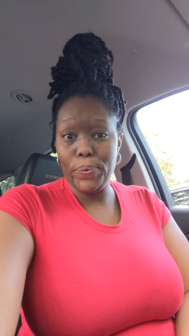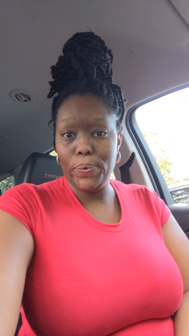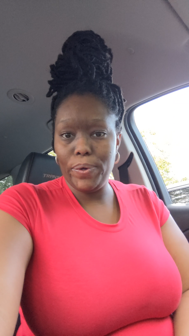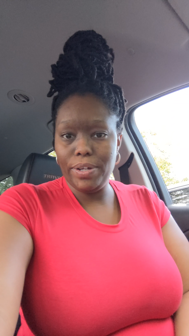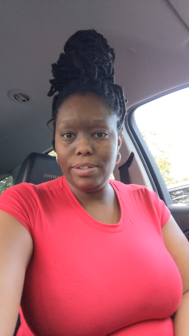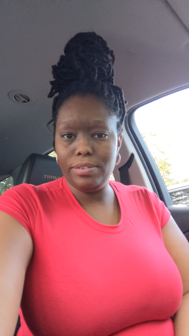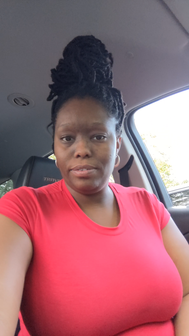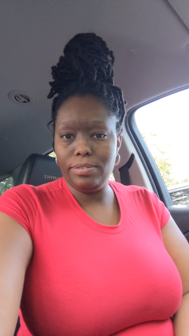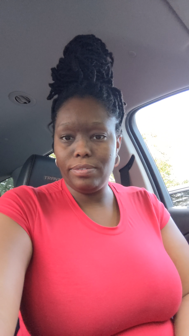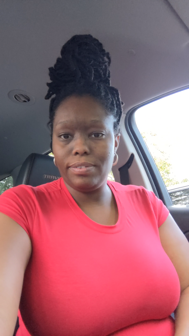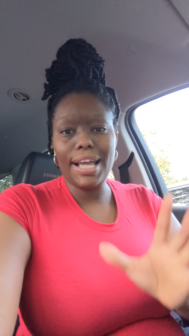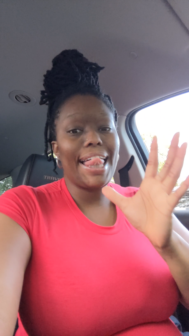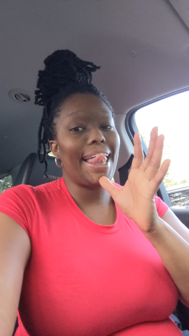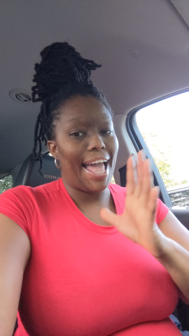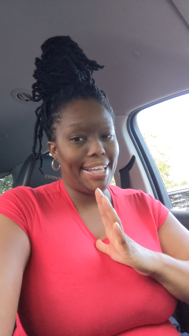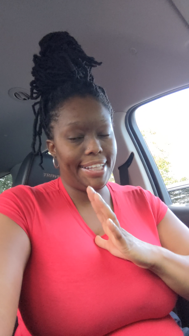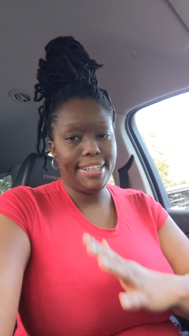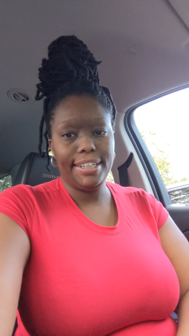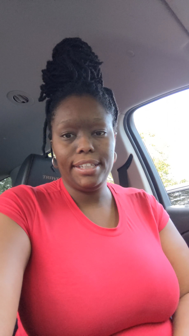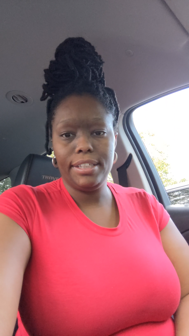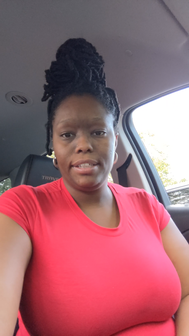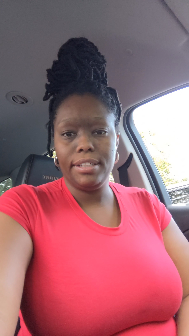lady